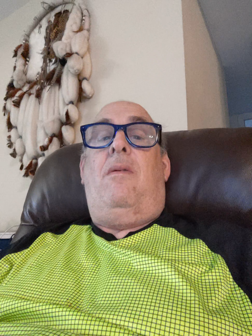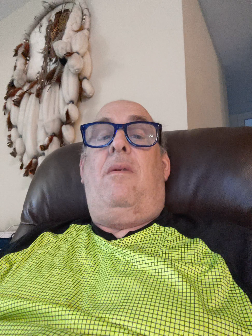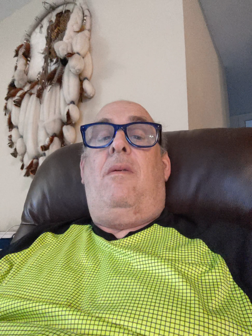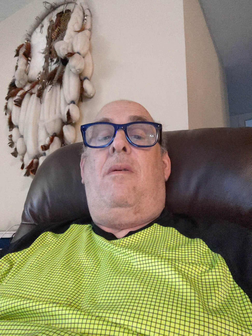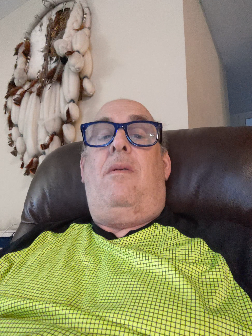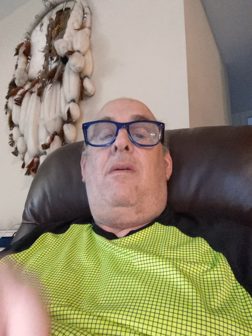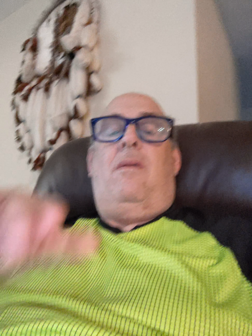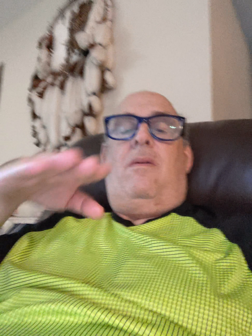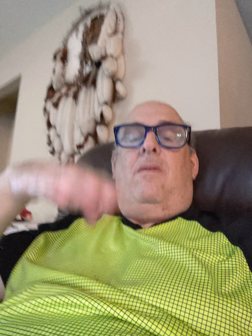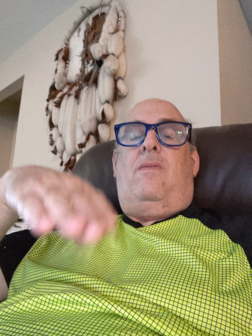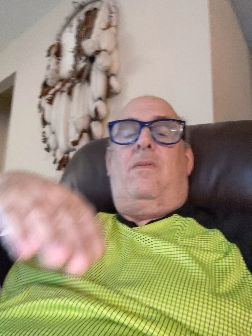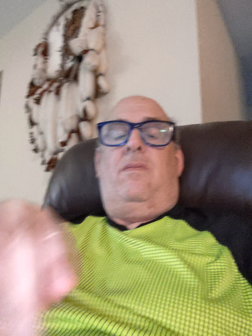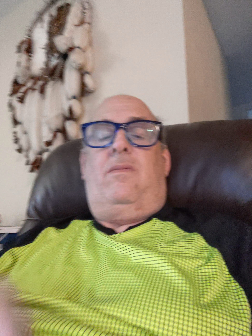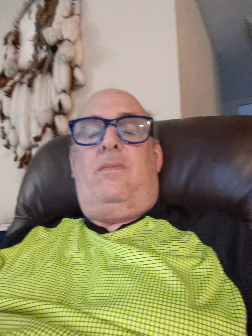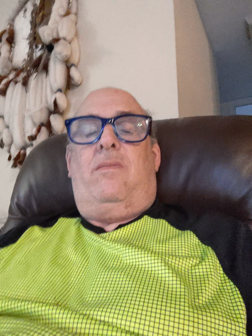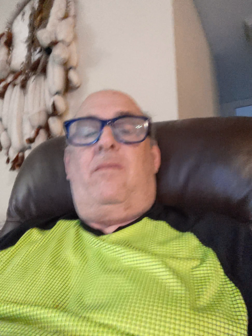child